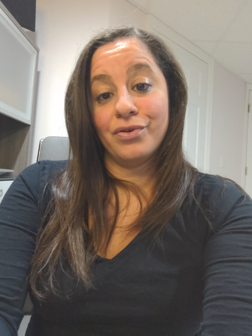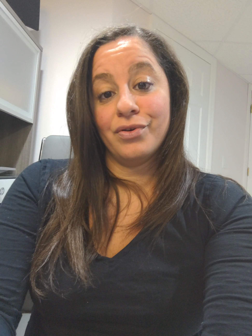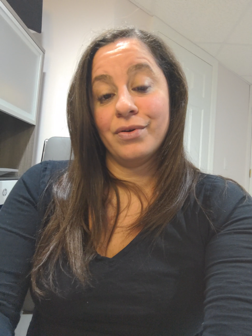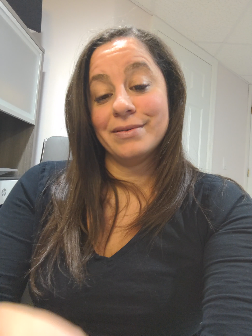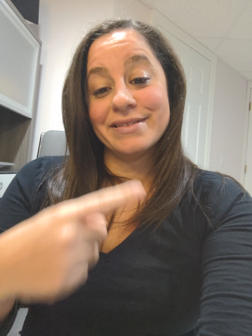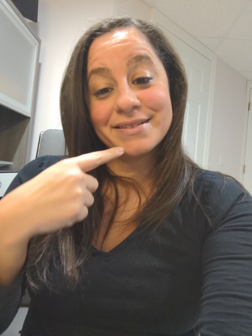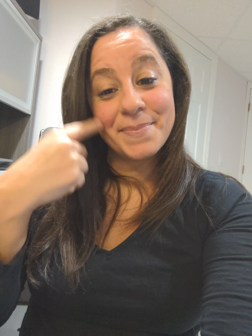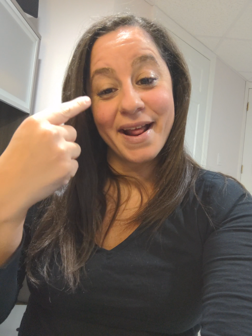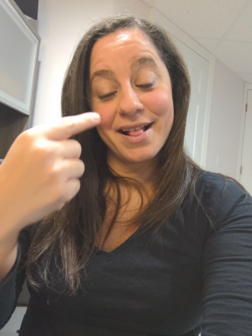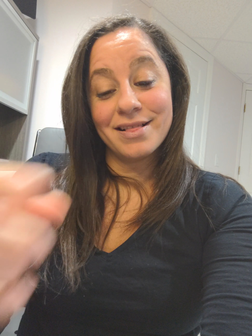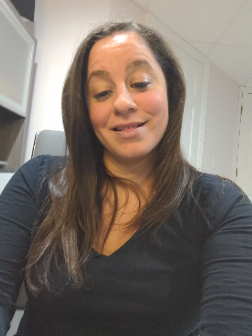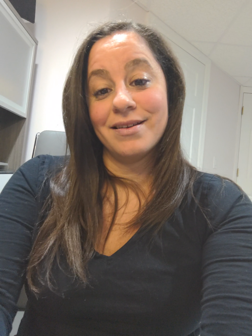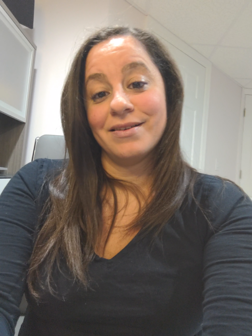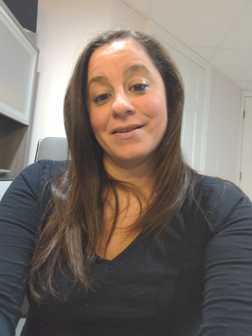smile